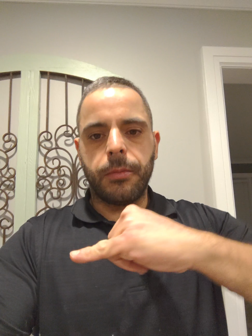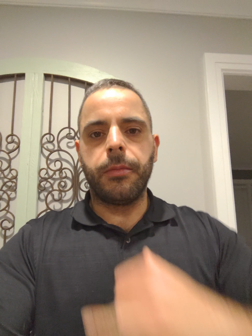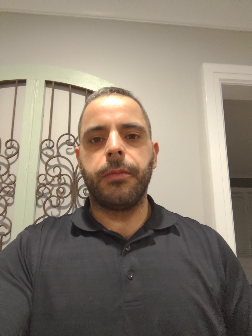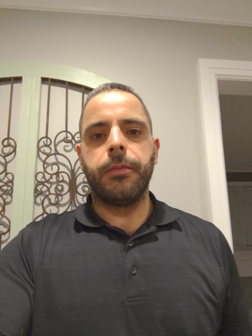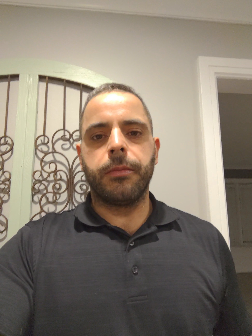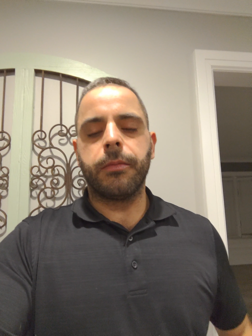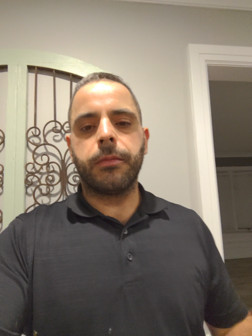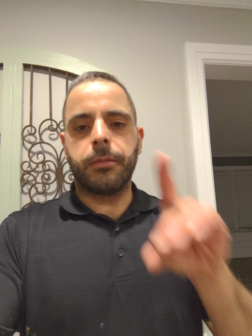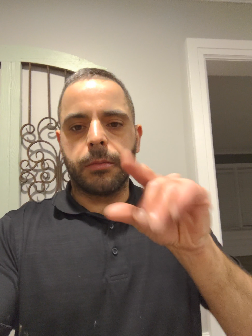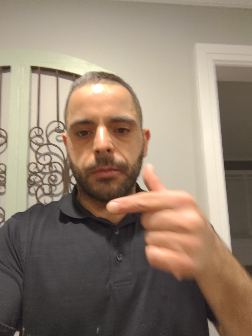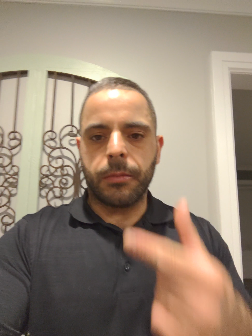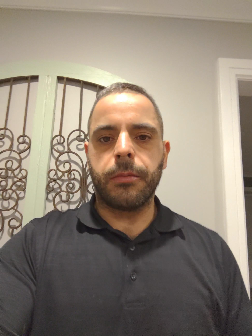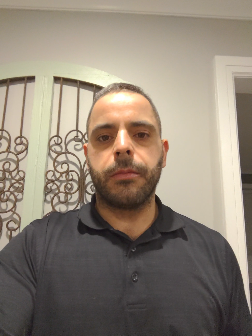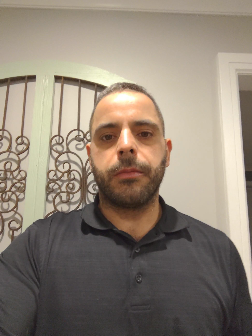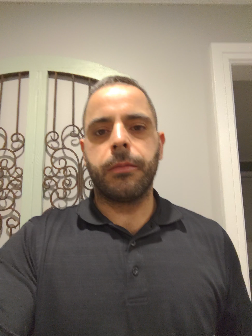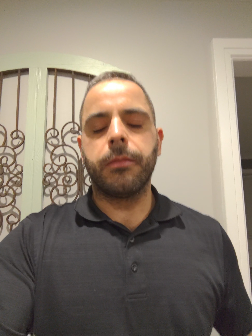dog